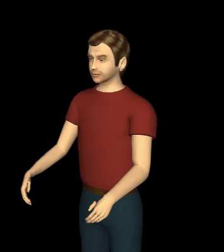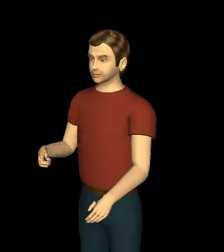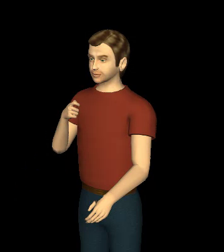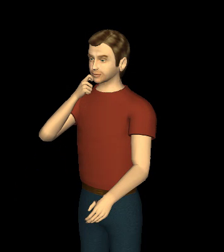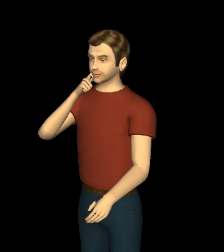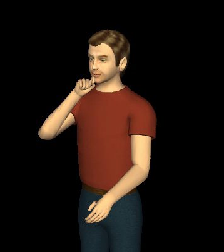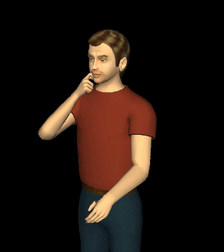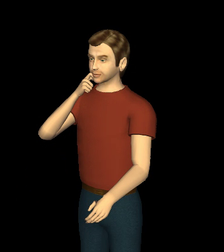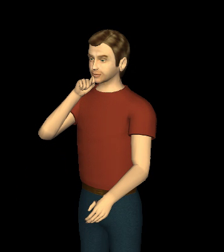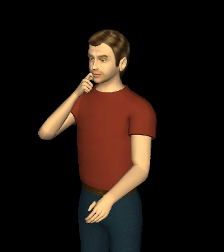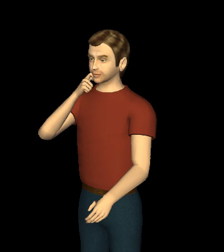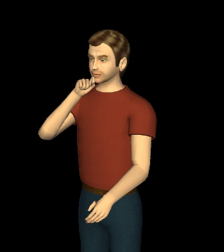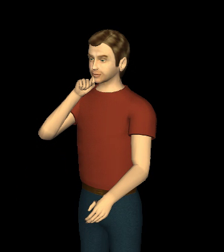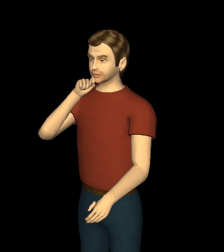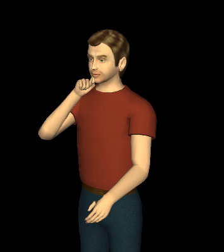طبيب أسنان